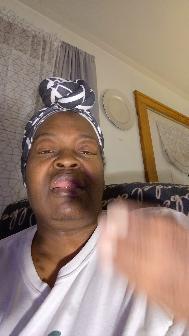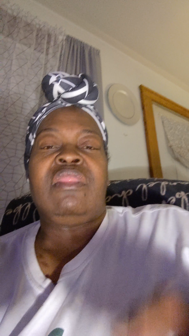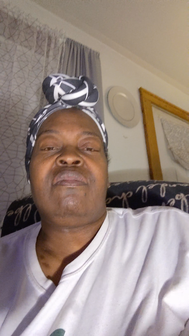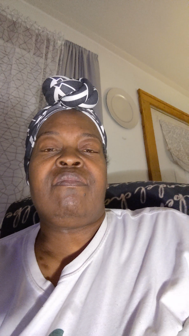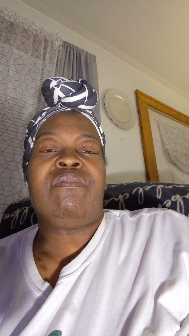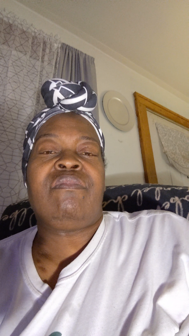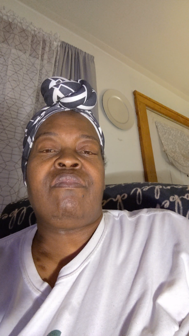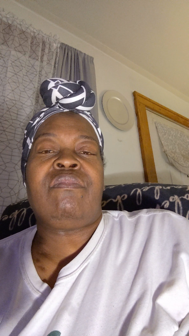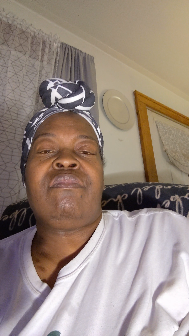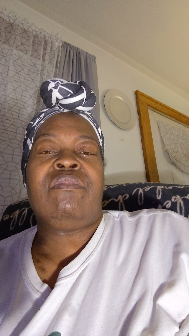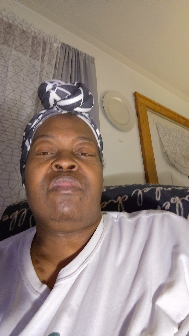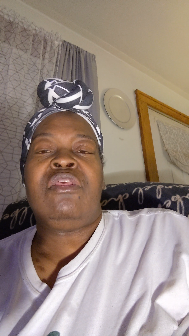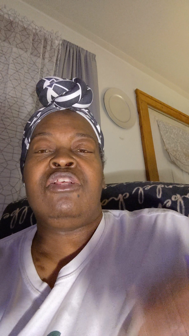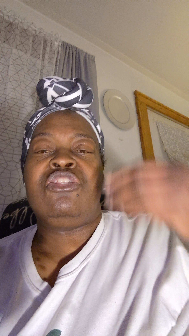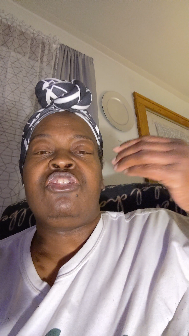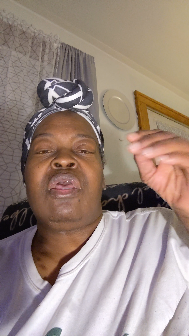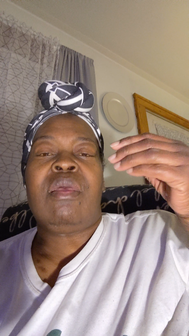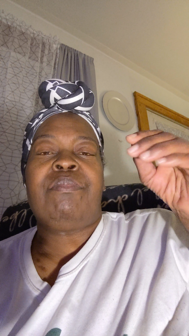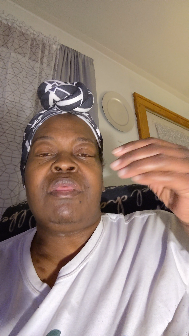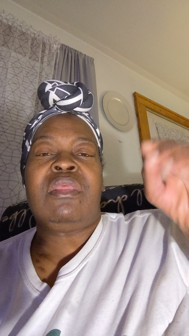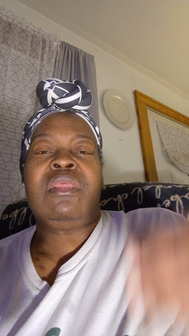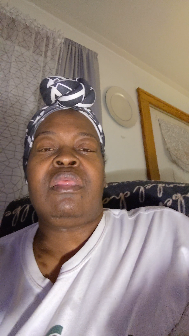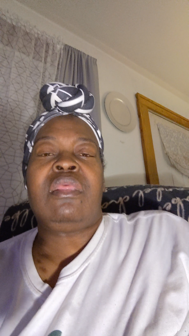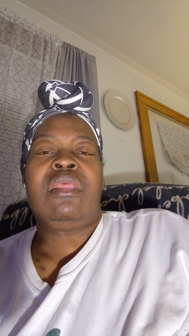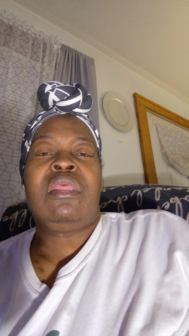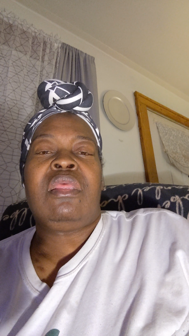shopping